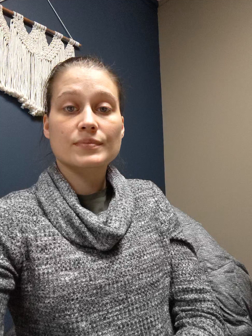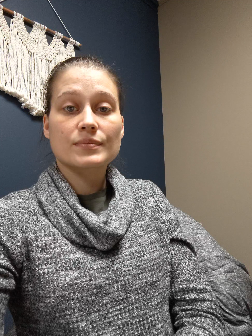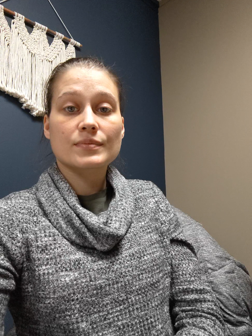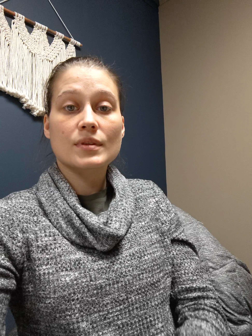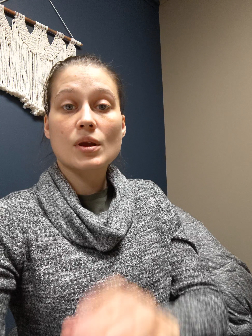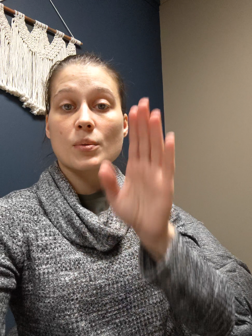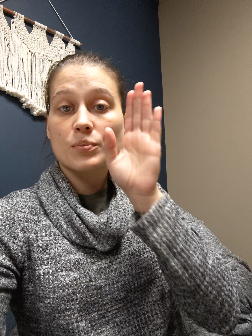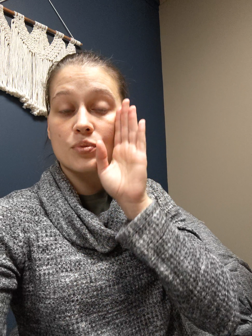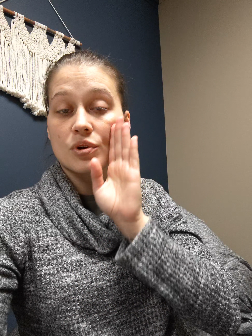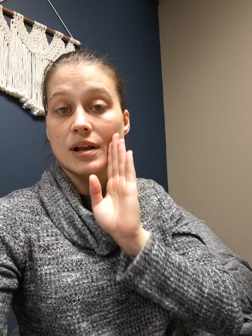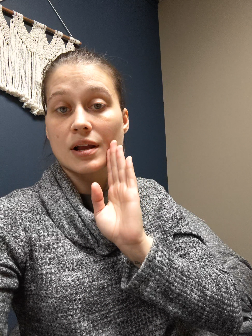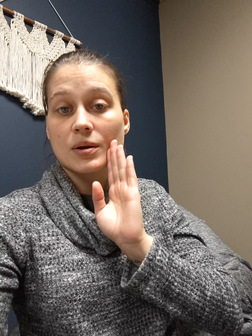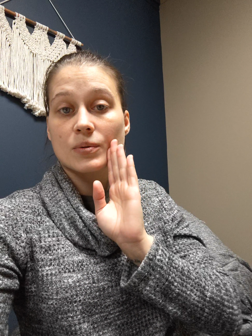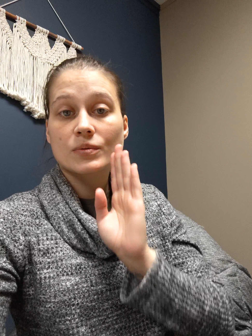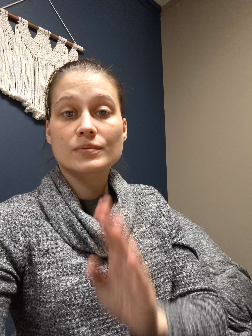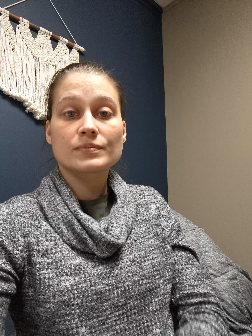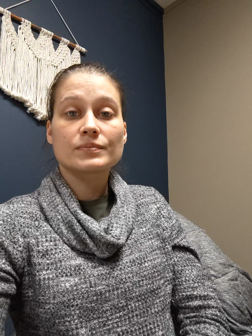brown